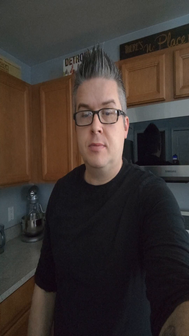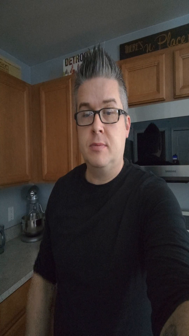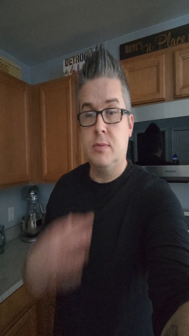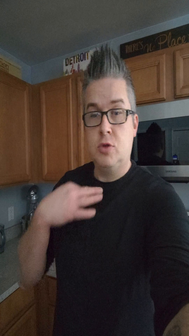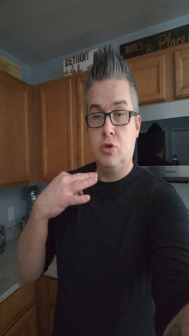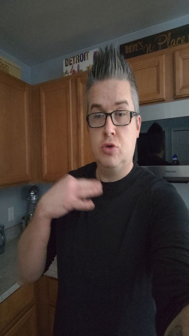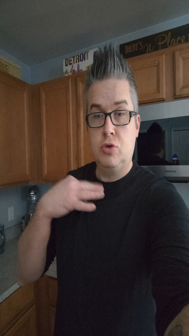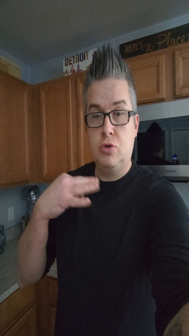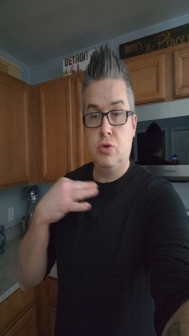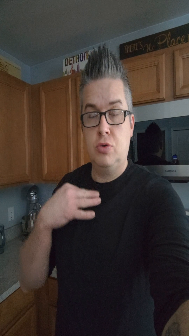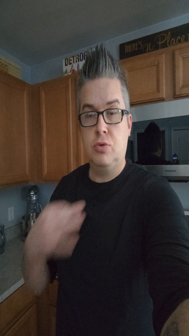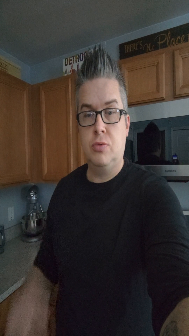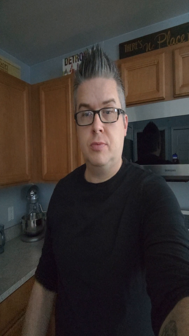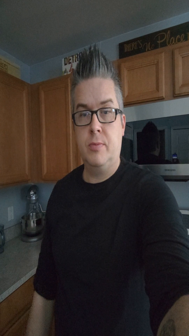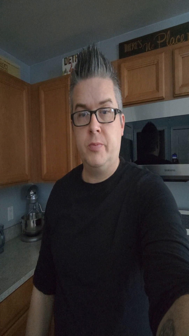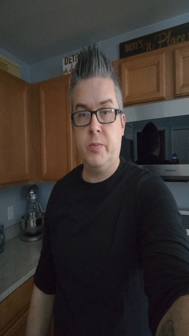shirt